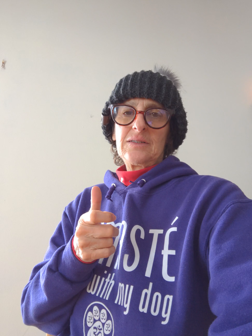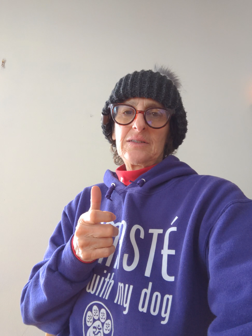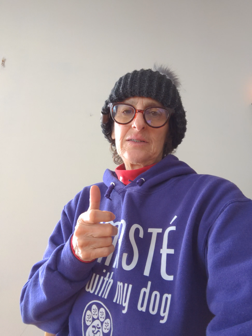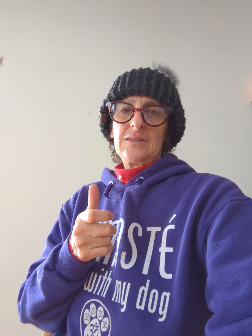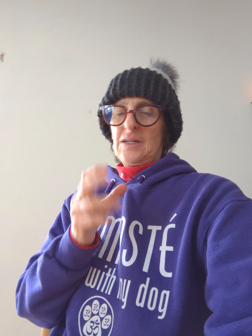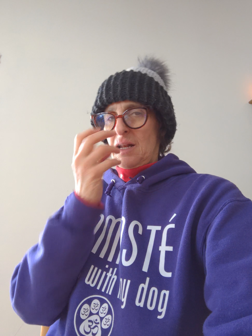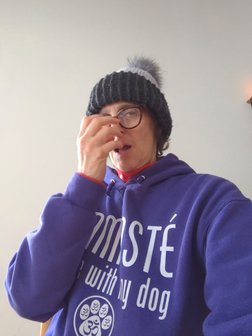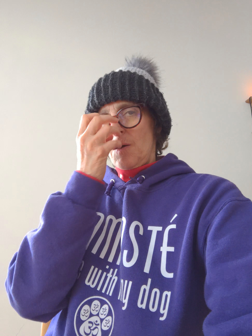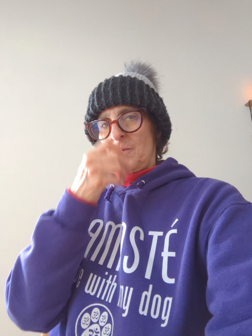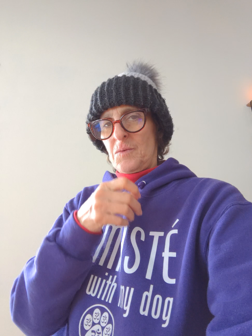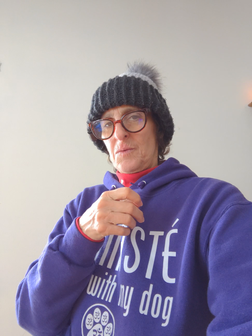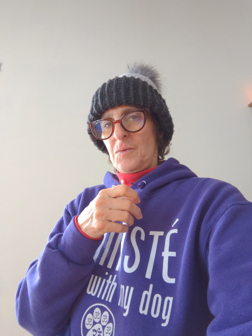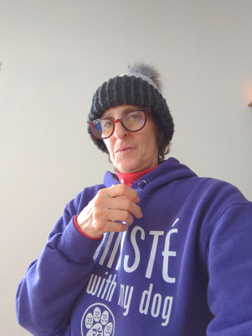clown